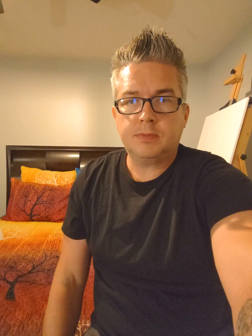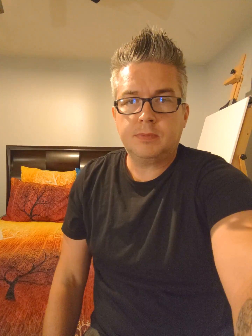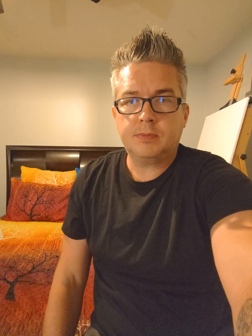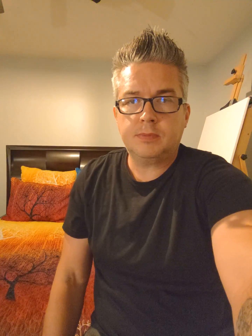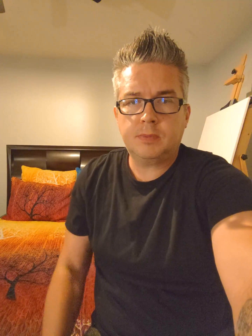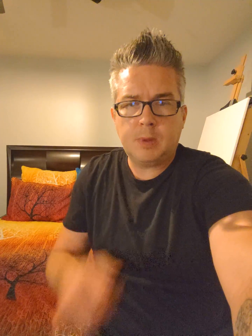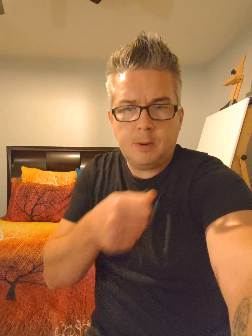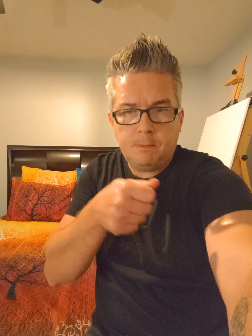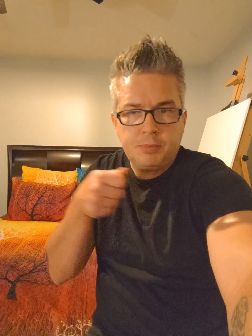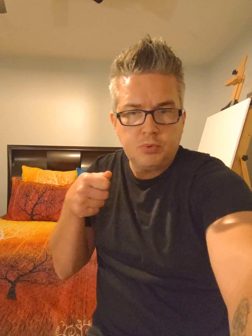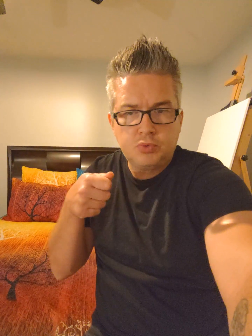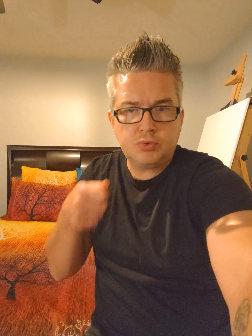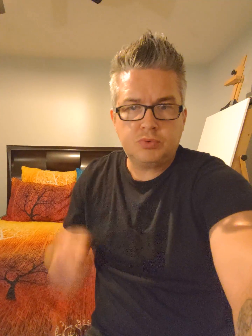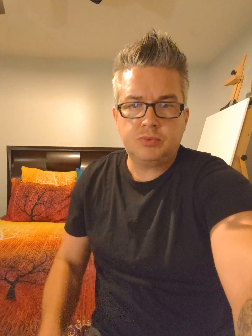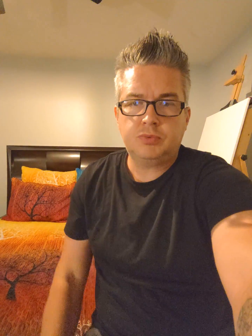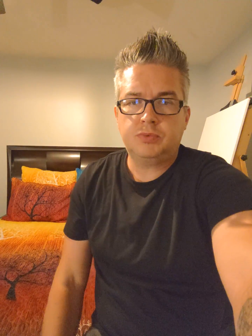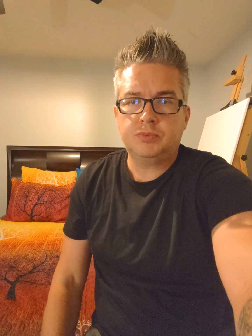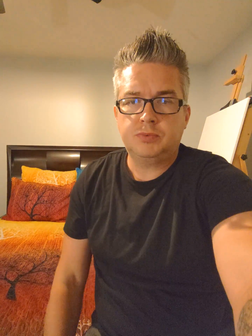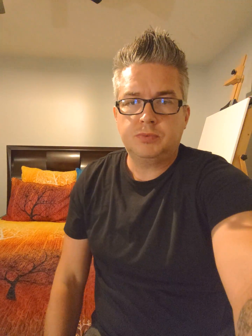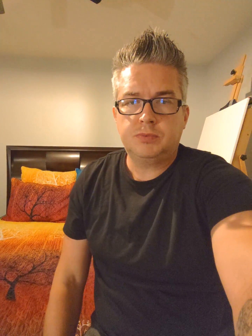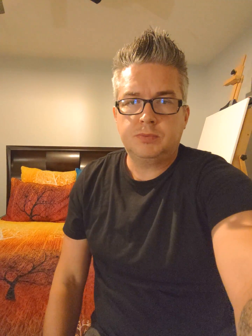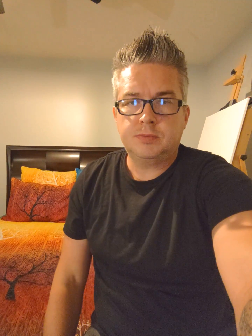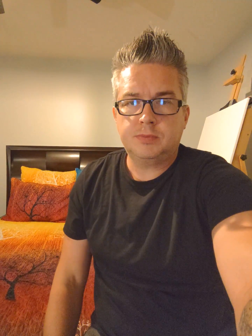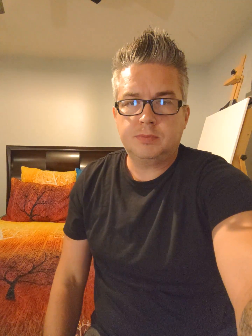pull